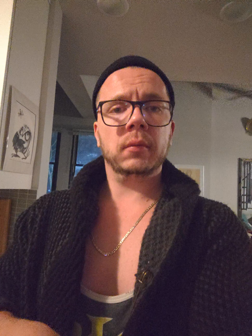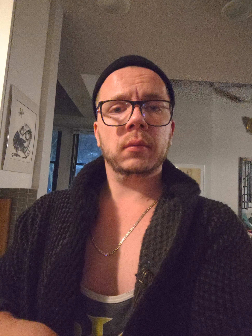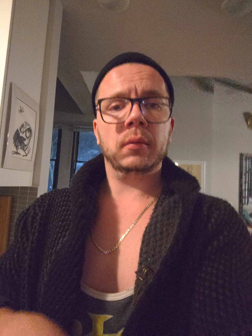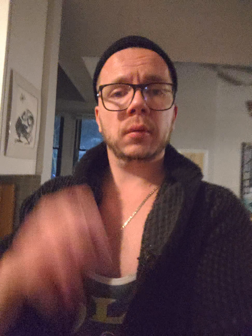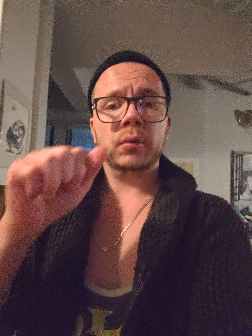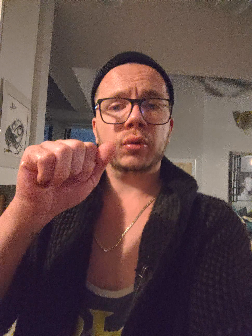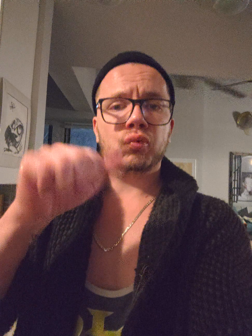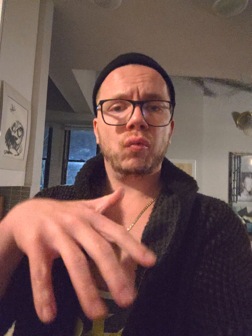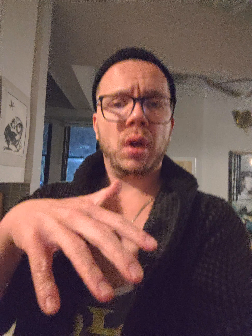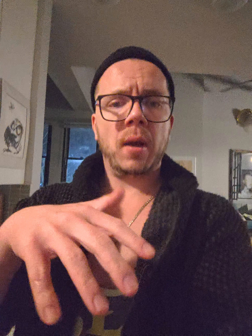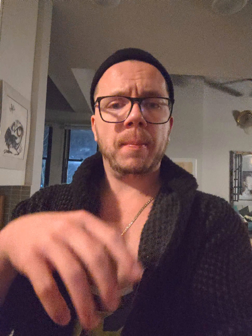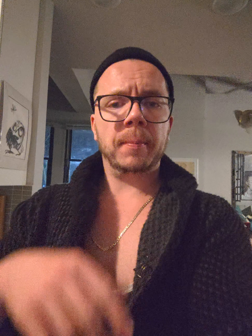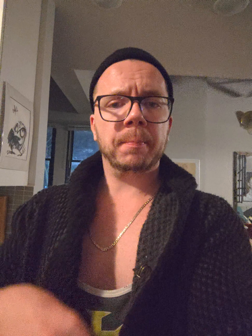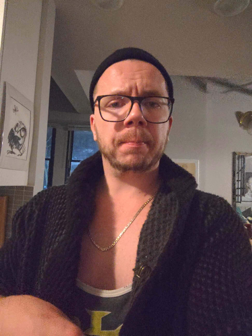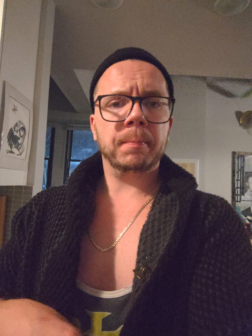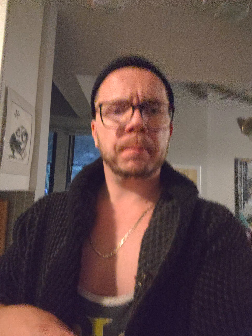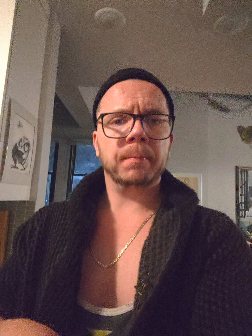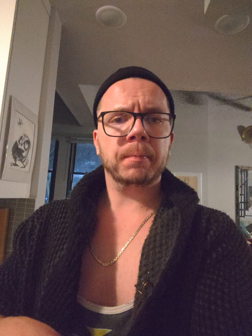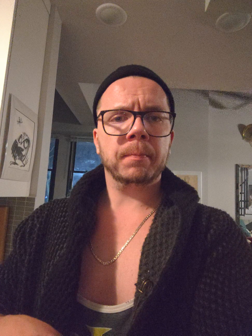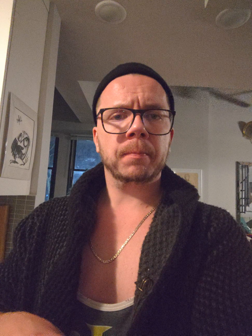drop